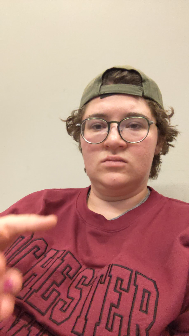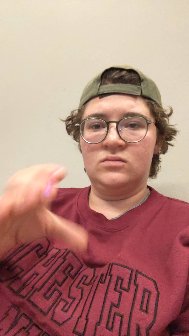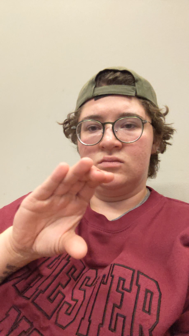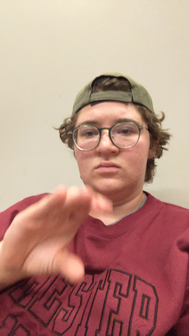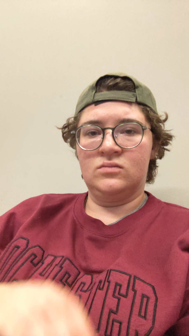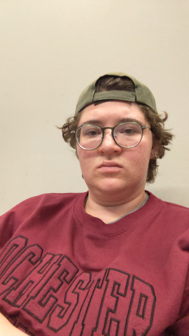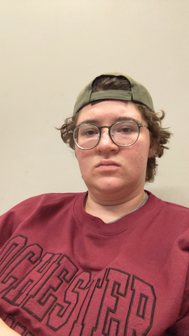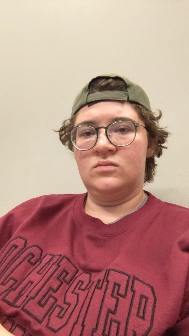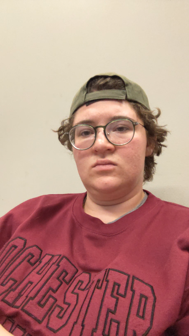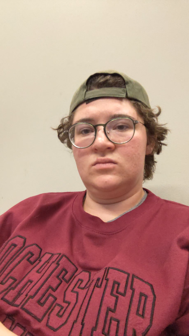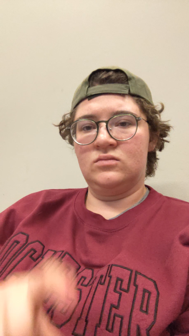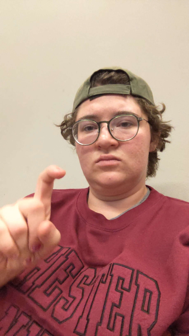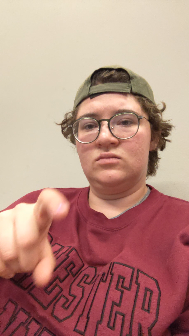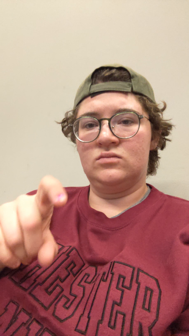should